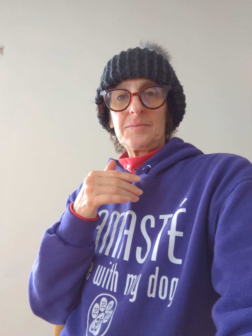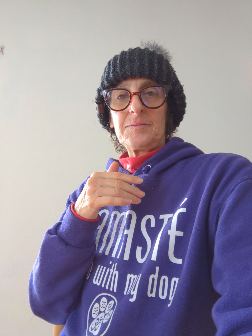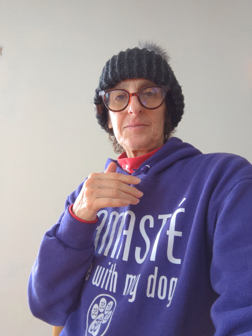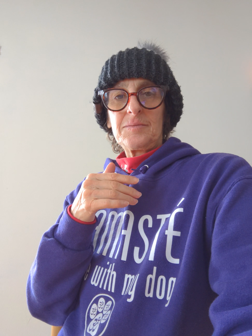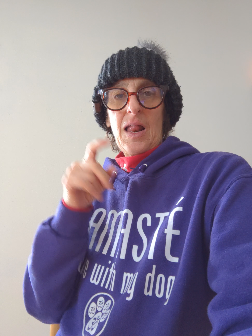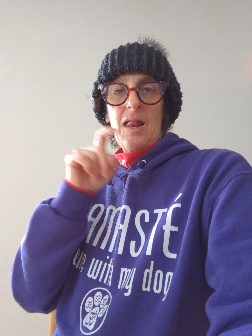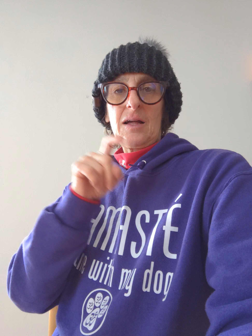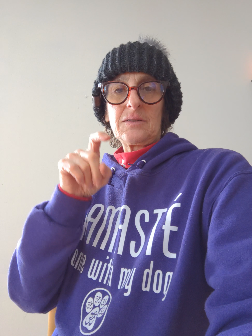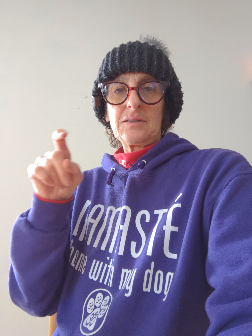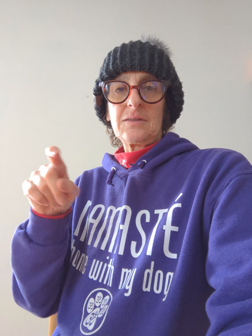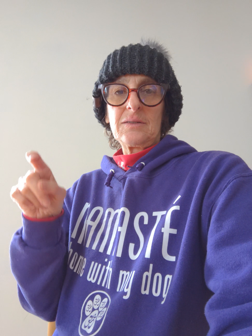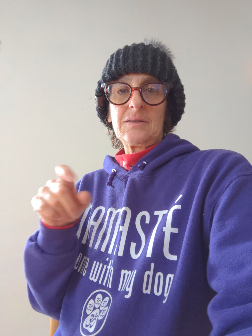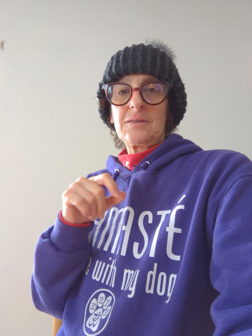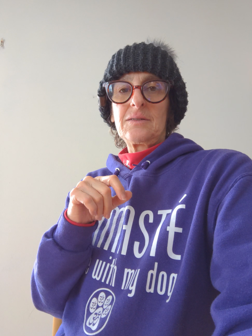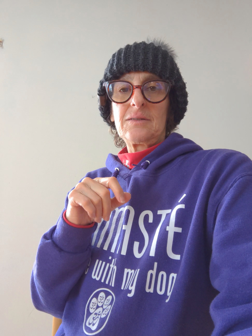closet